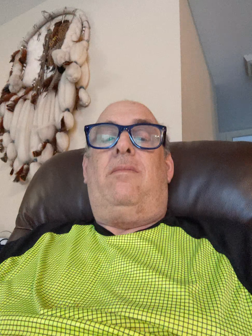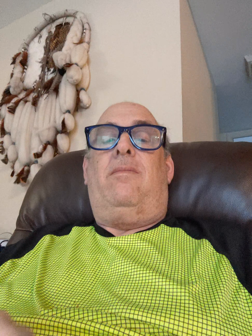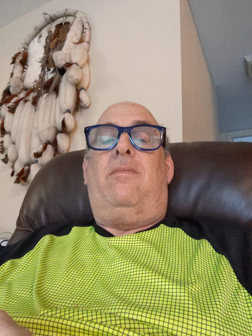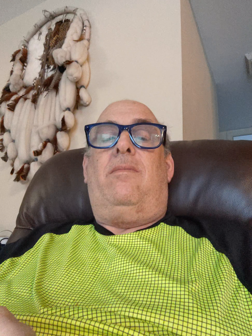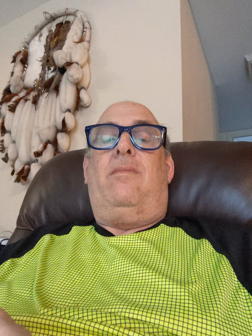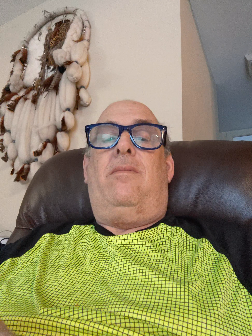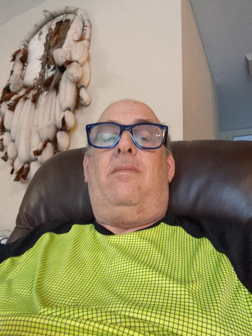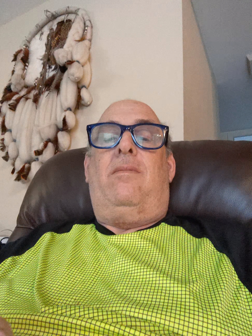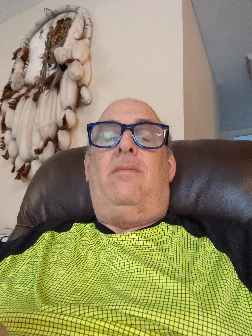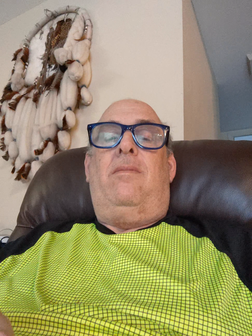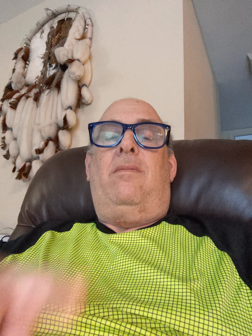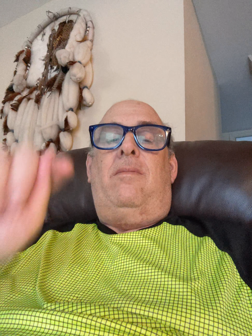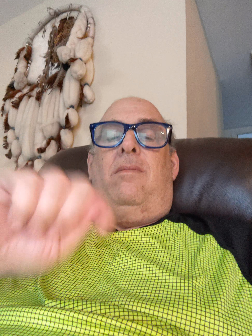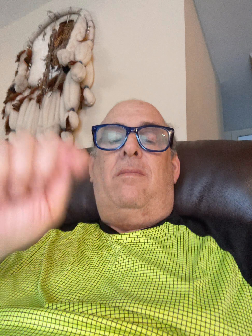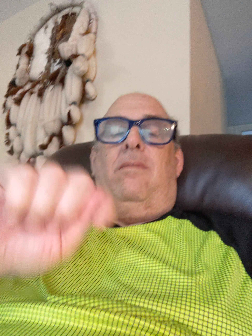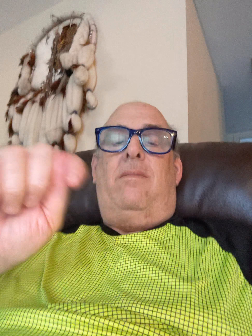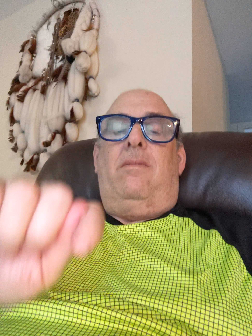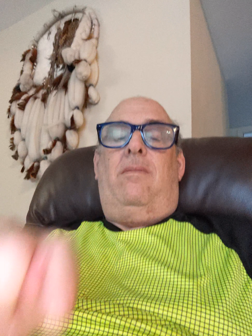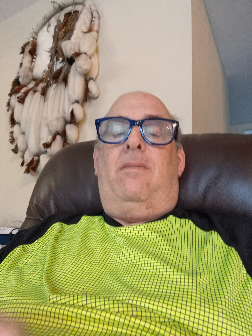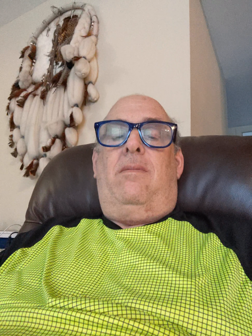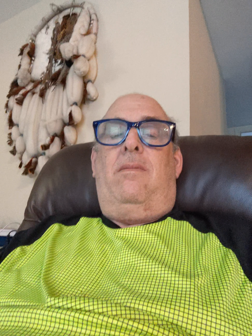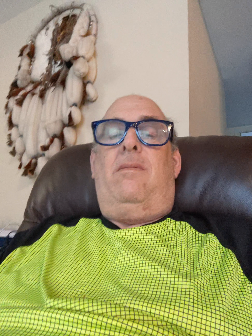potty